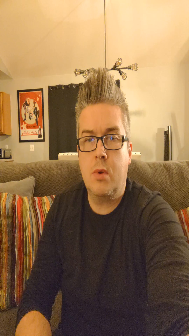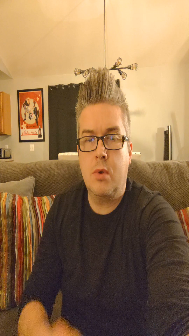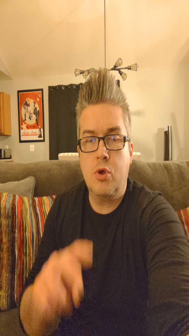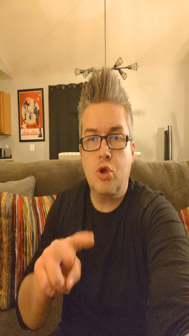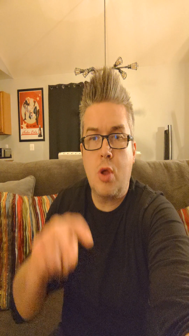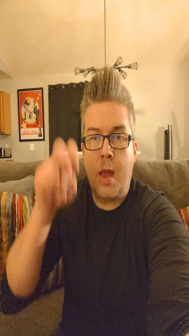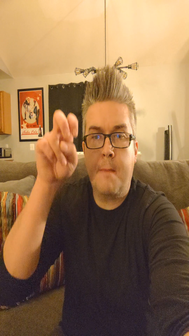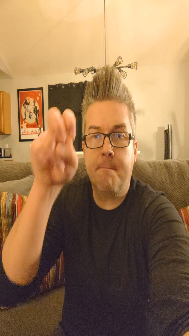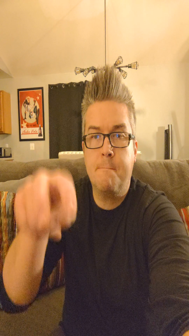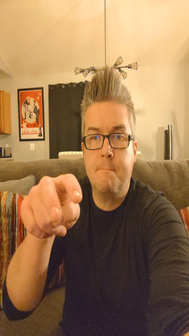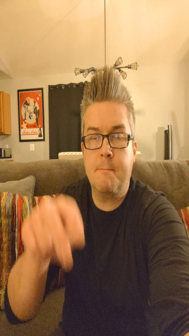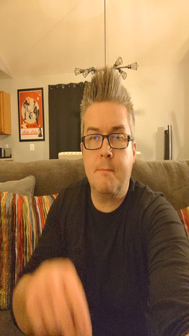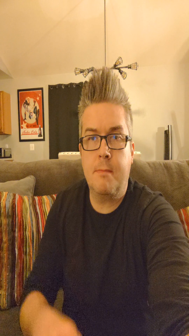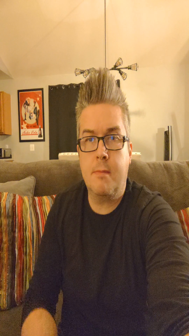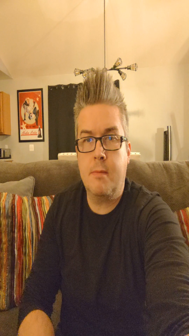jump